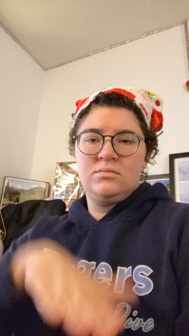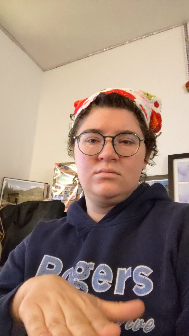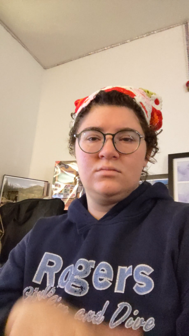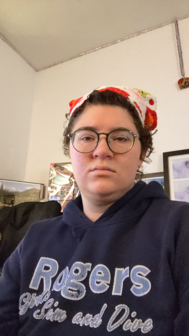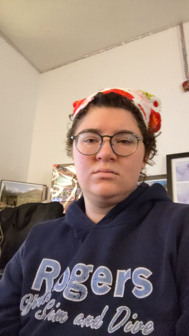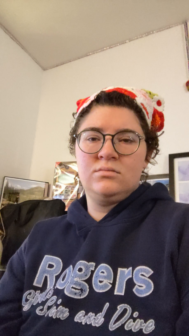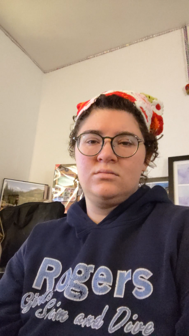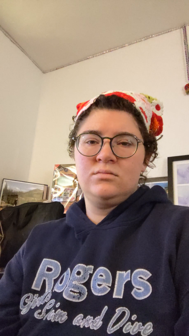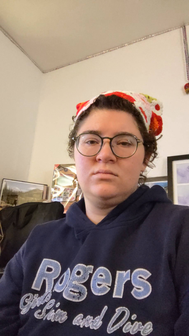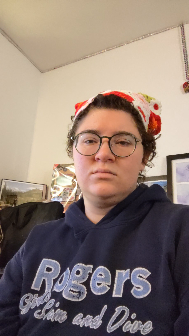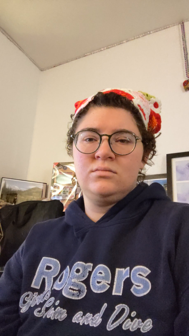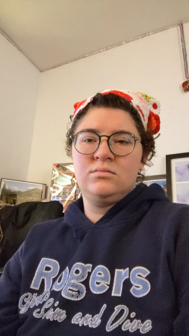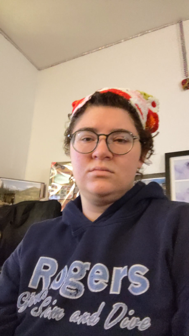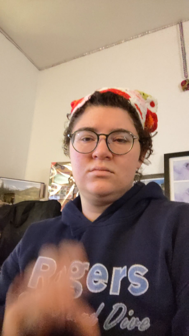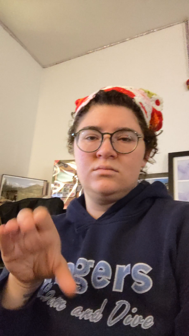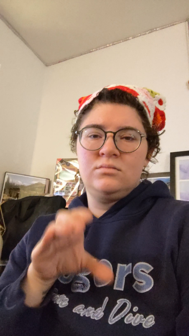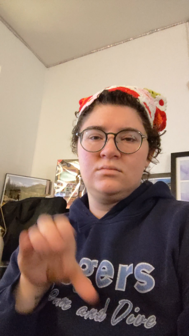does